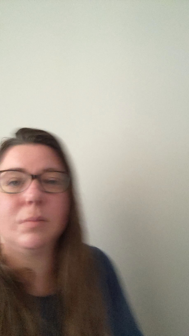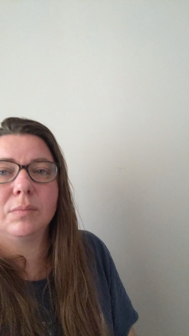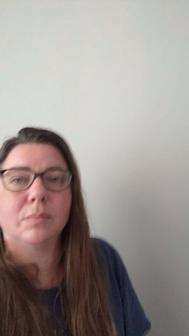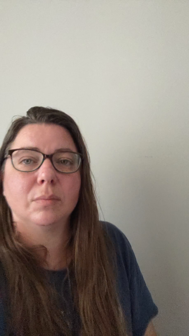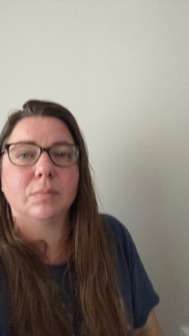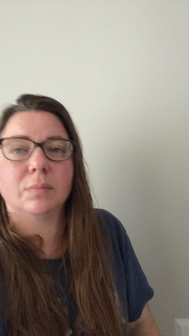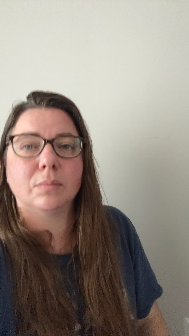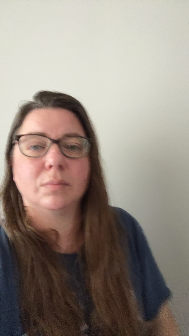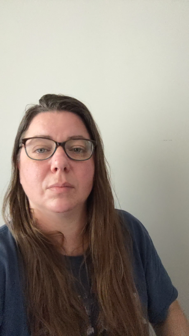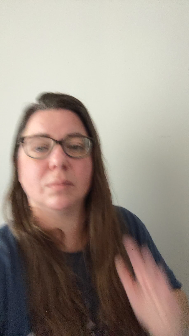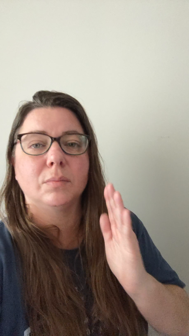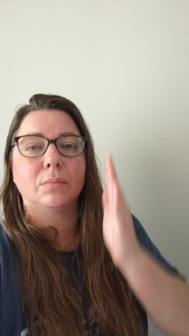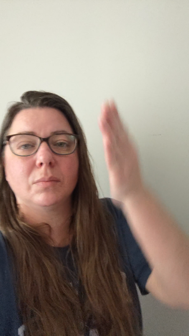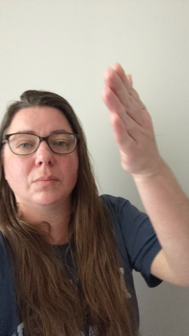over